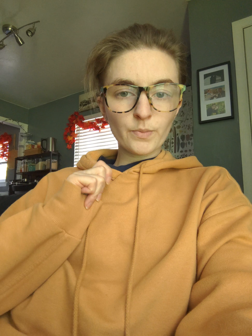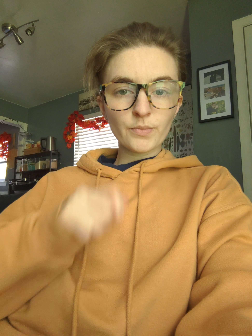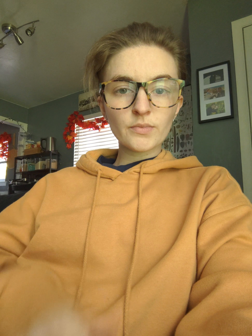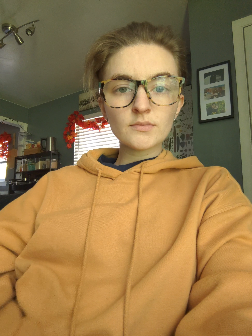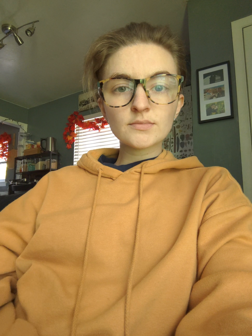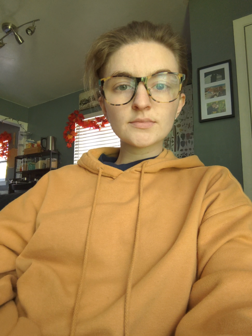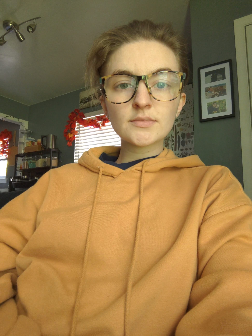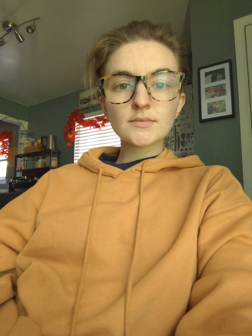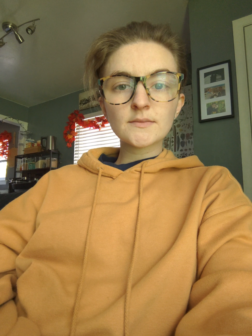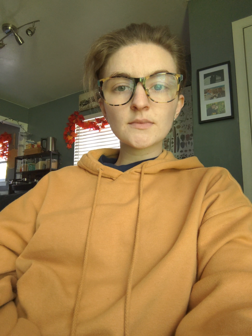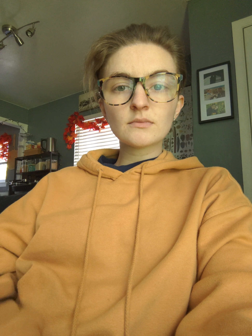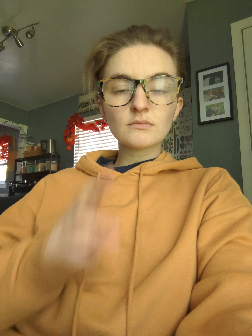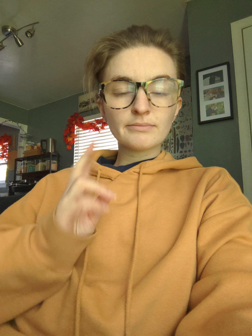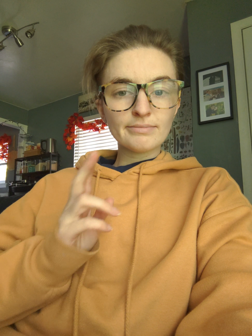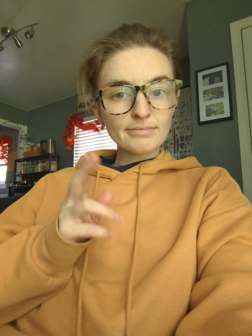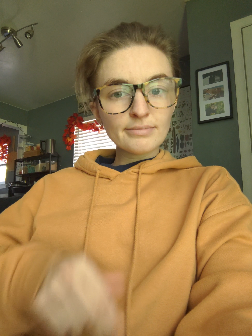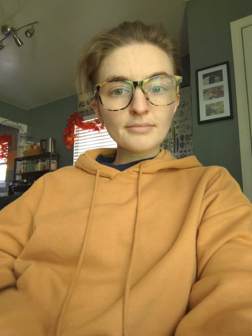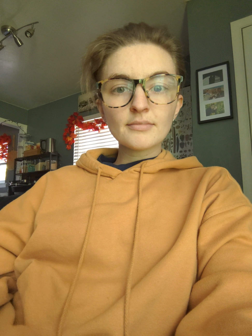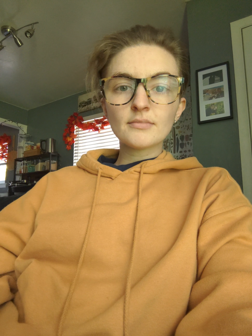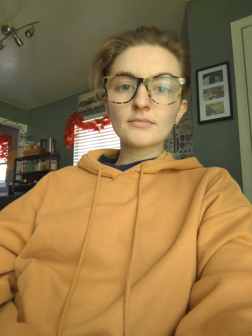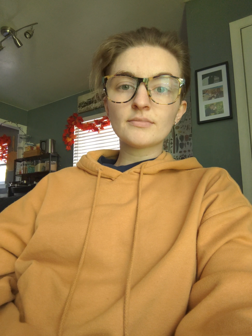hurry